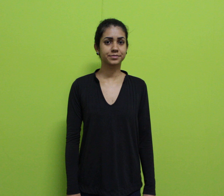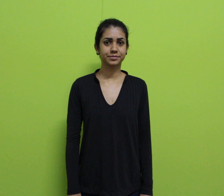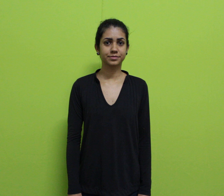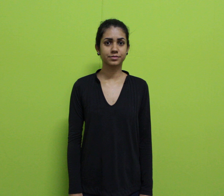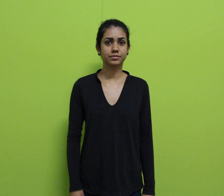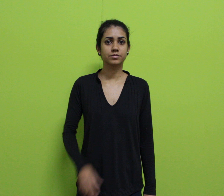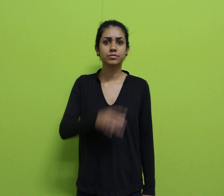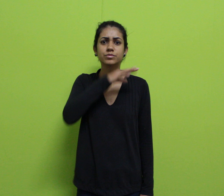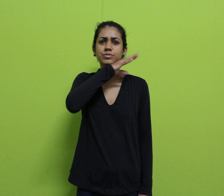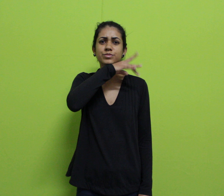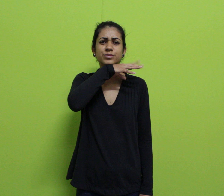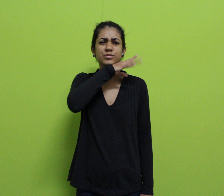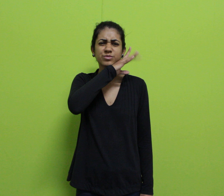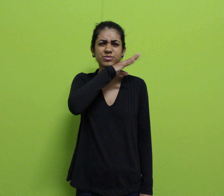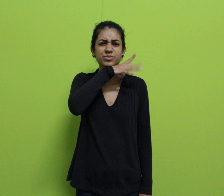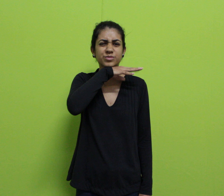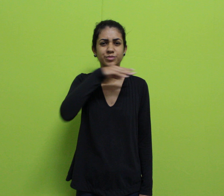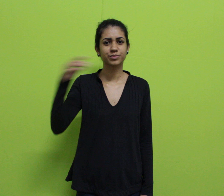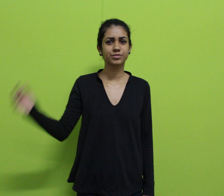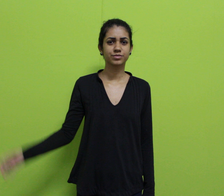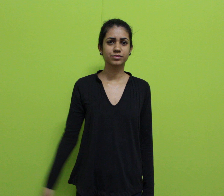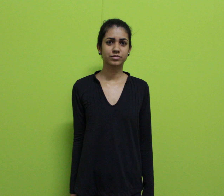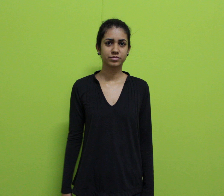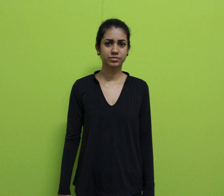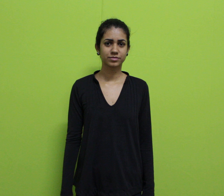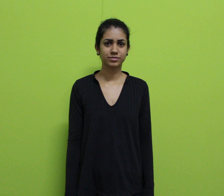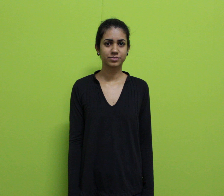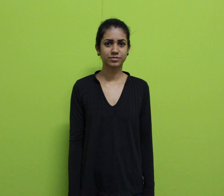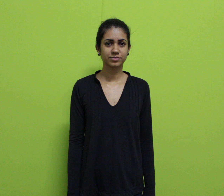ruim